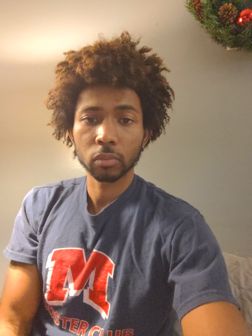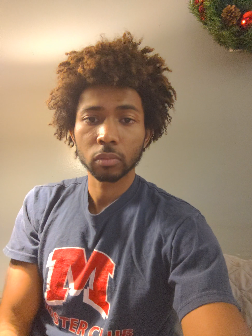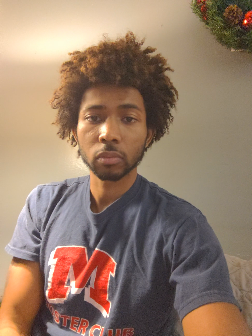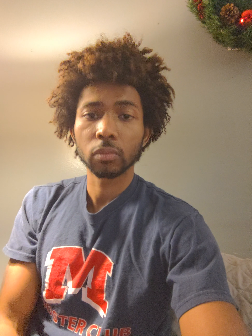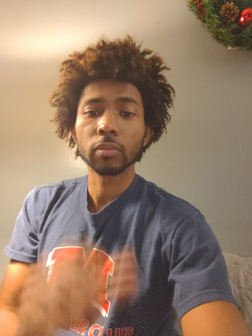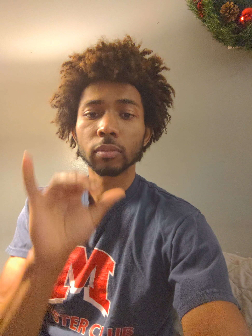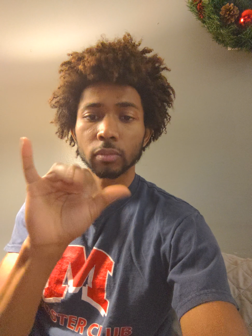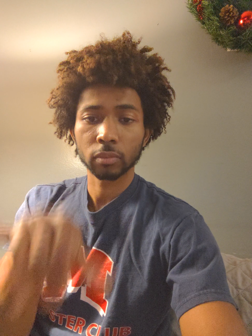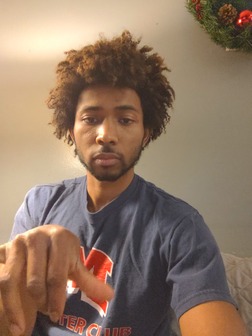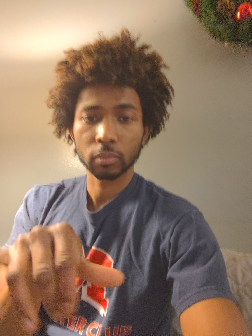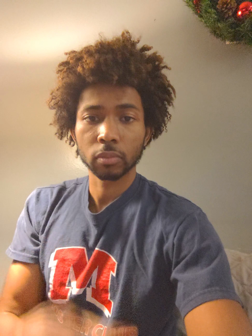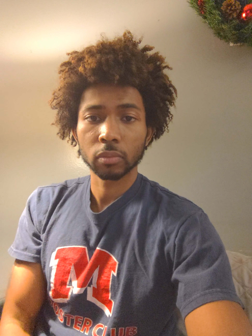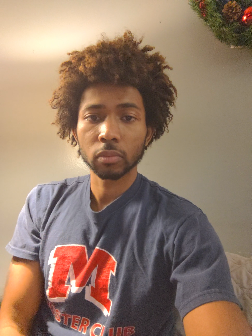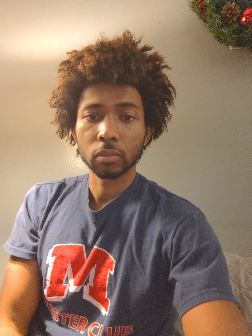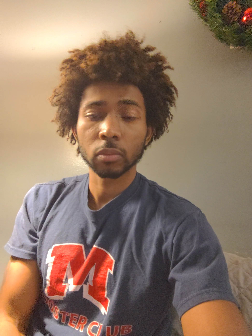that